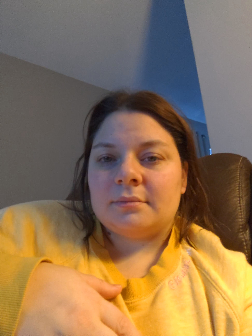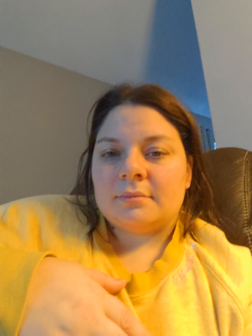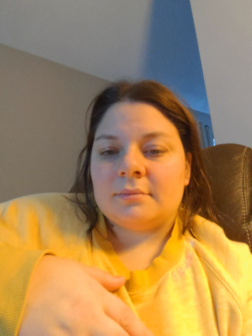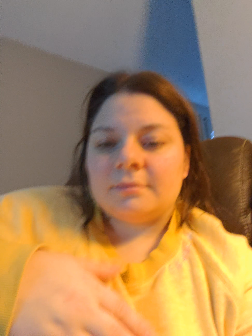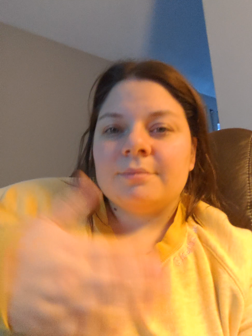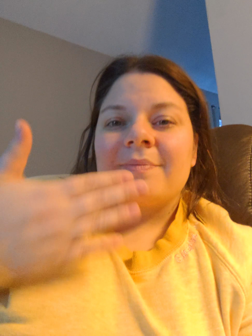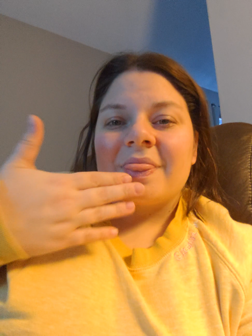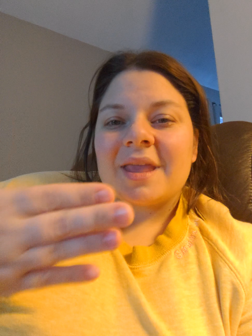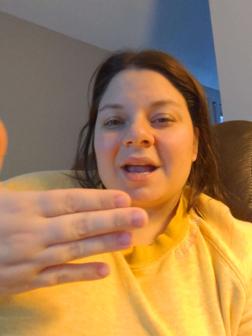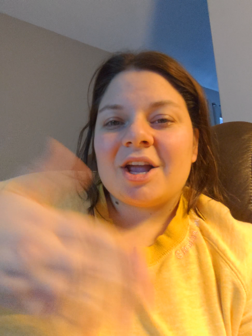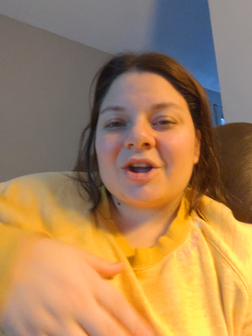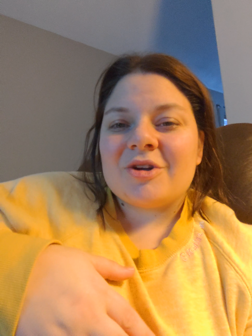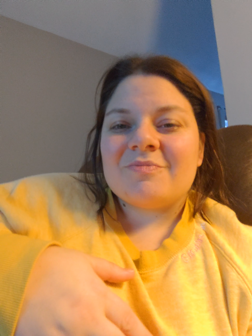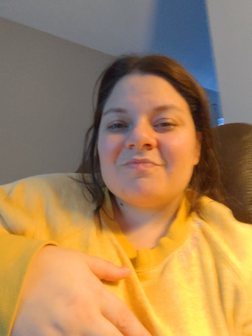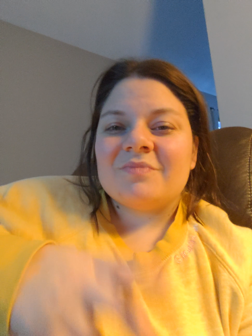thank you